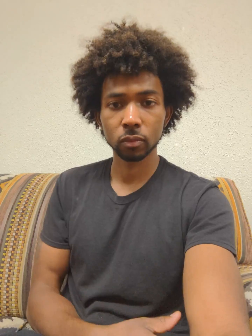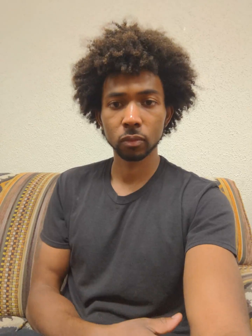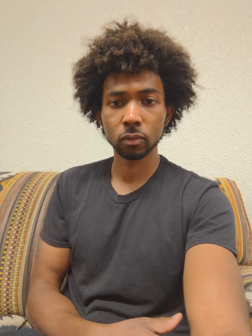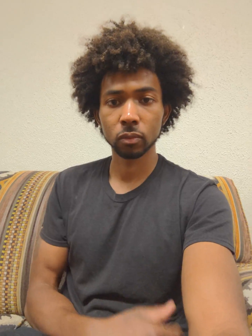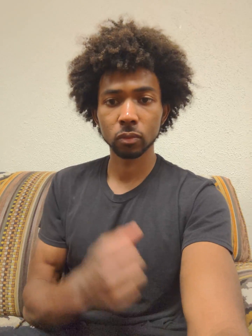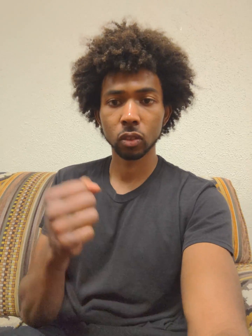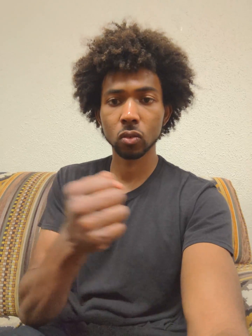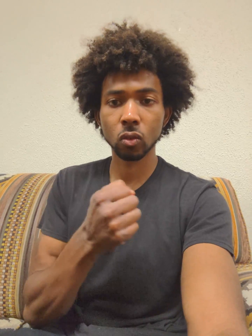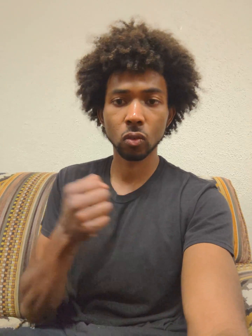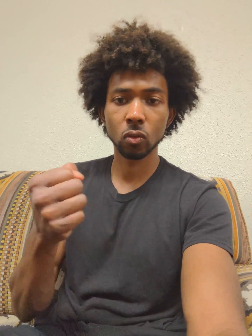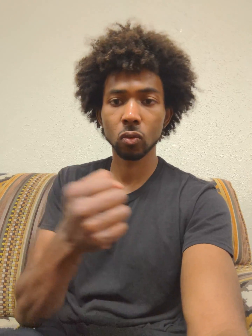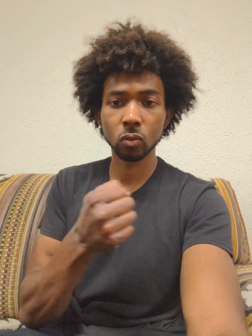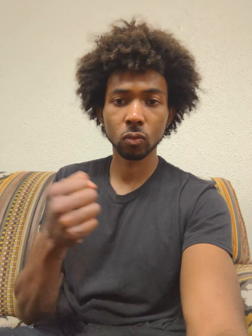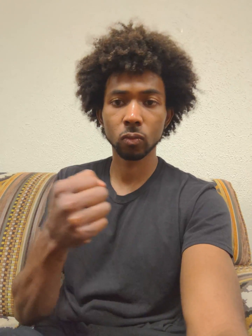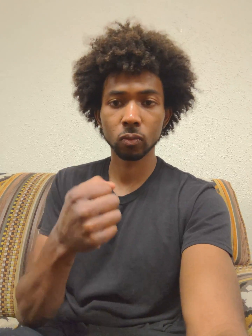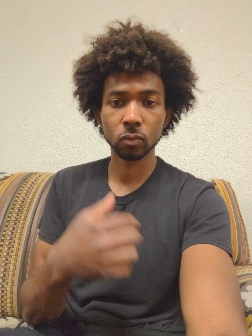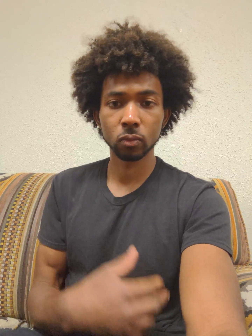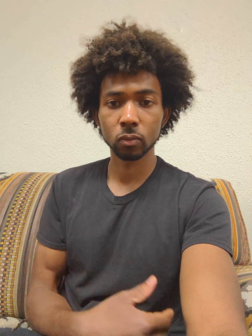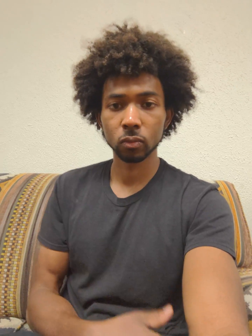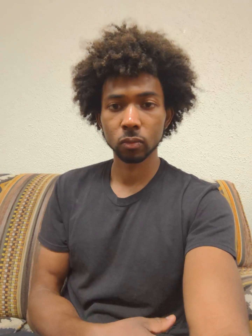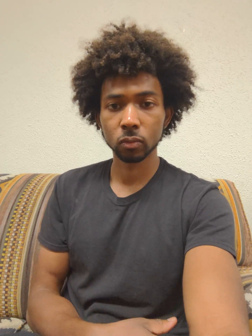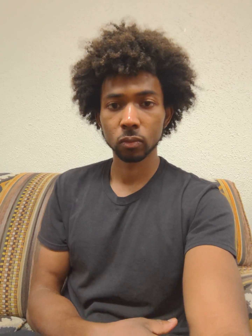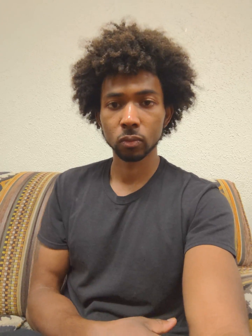coffee